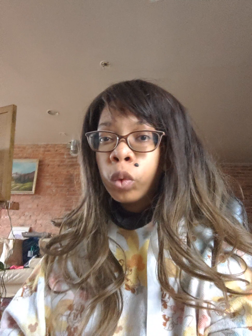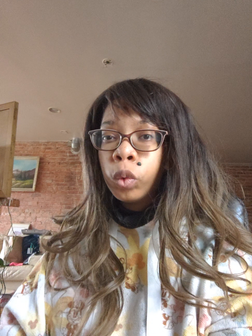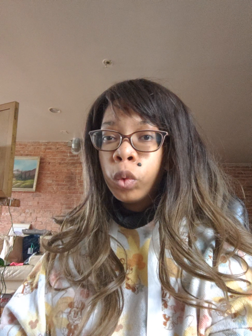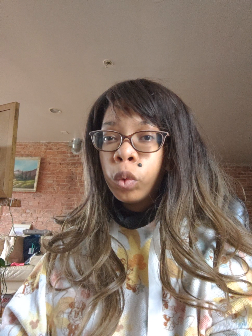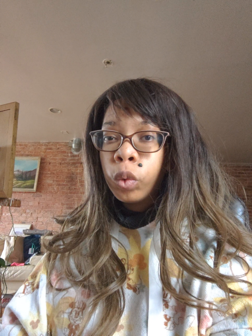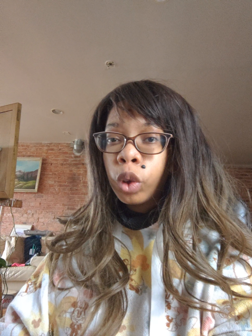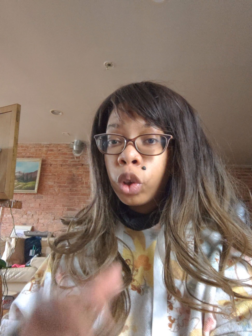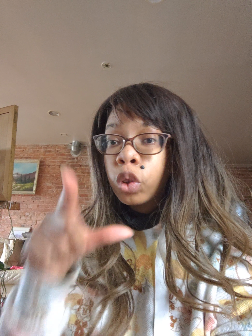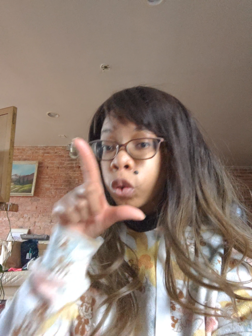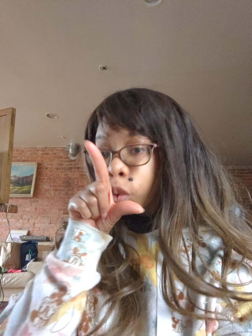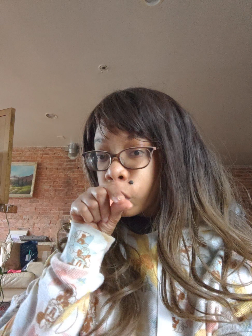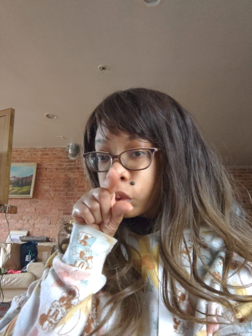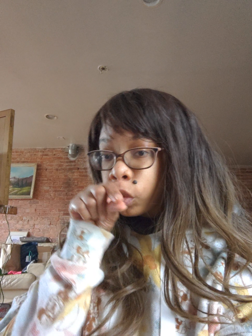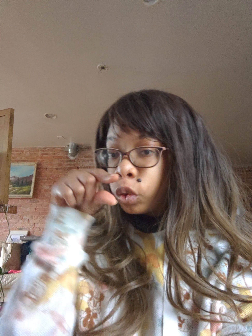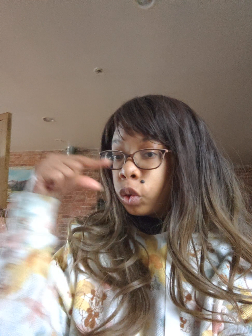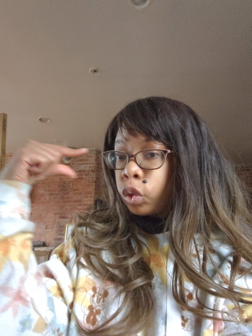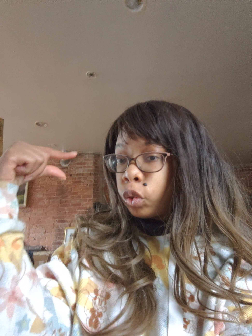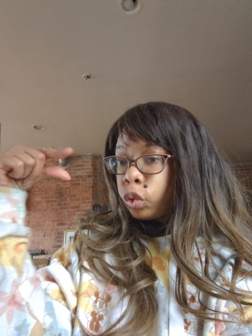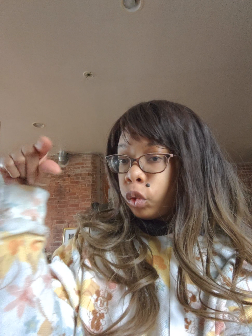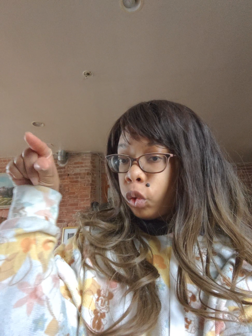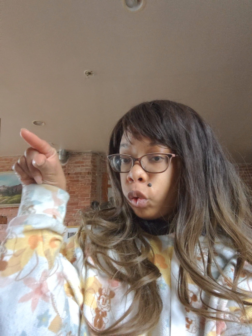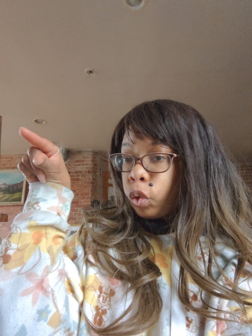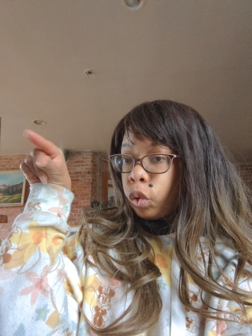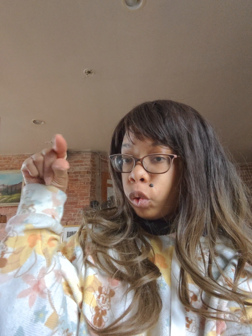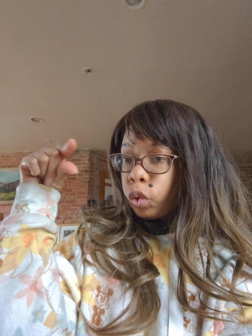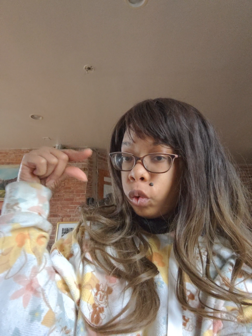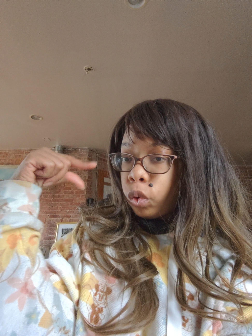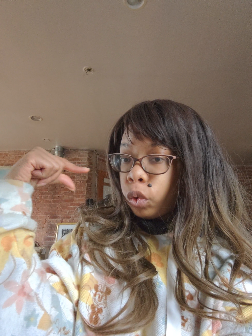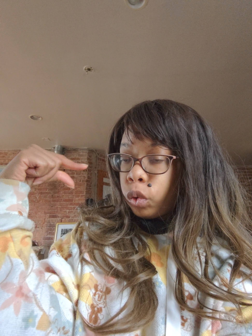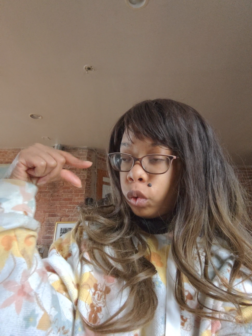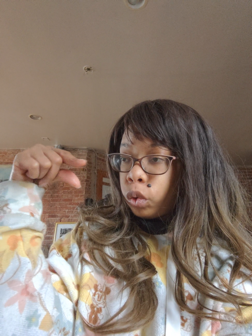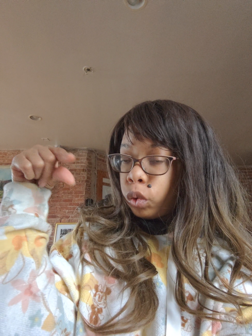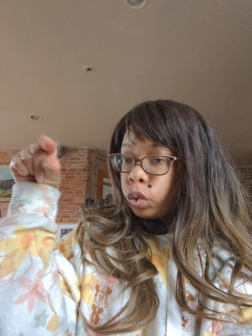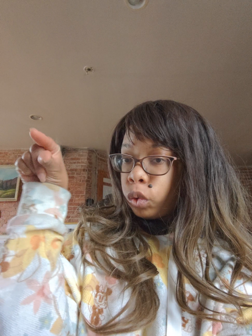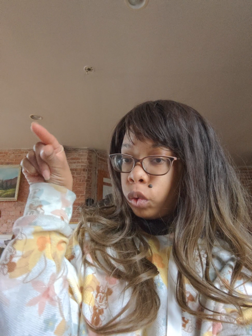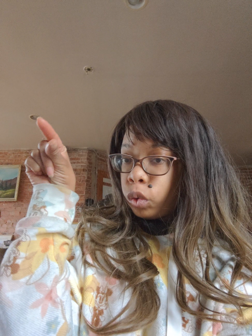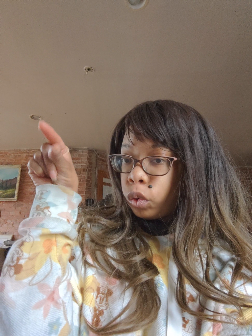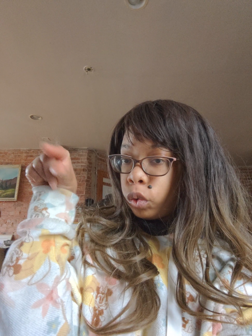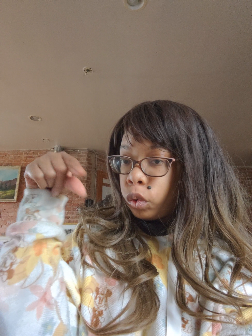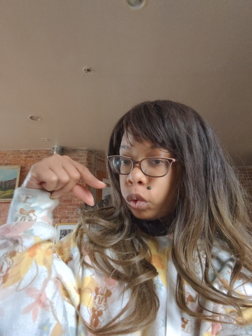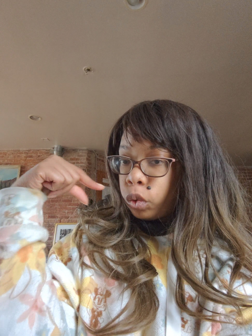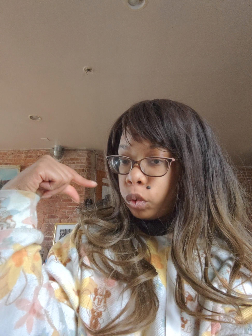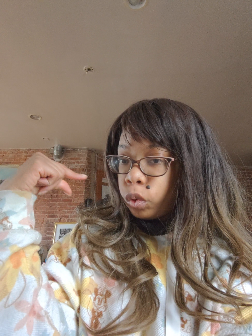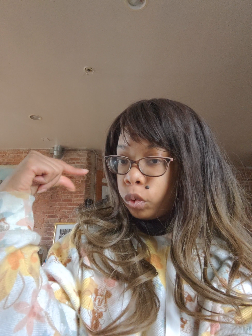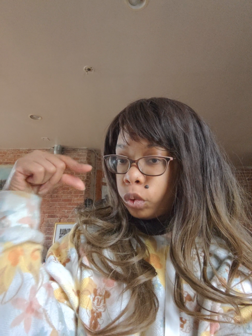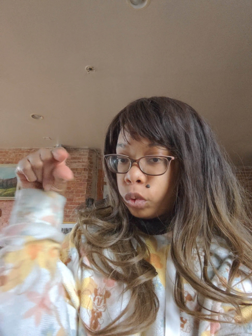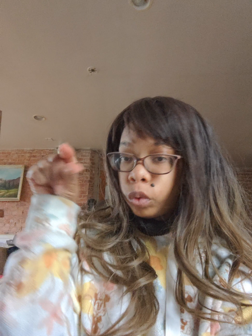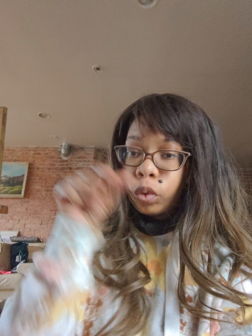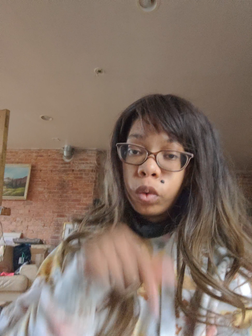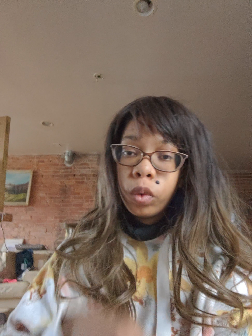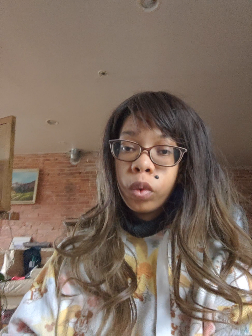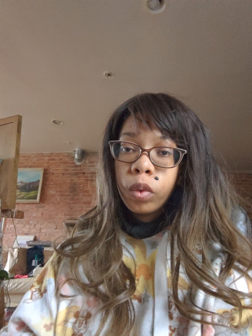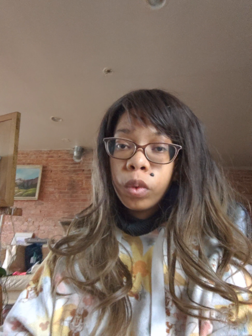goose